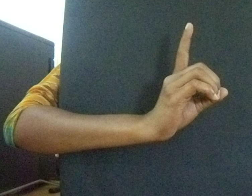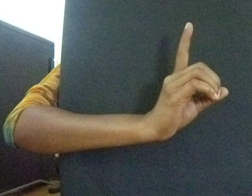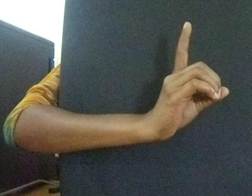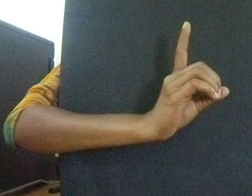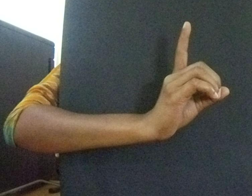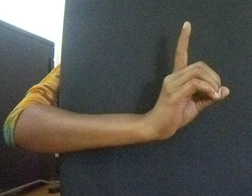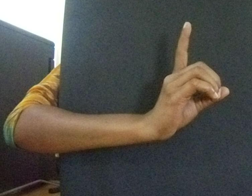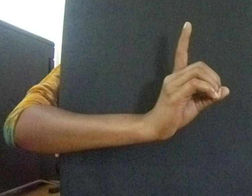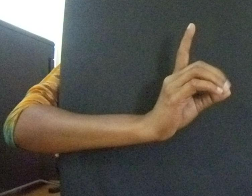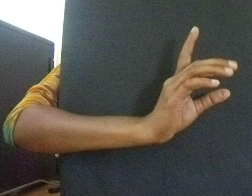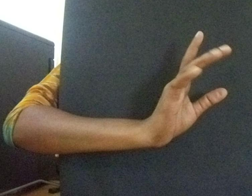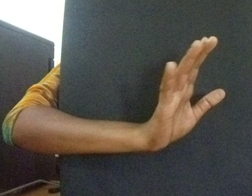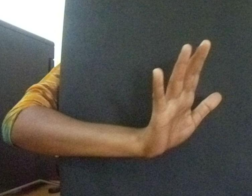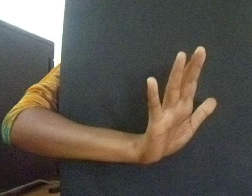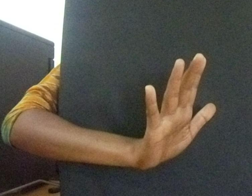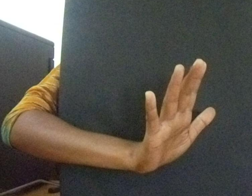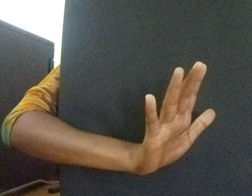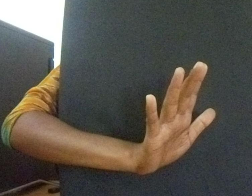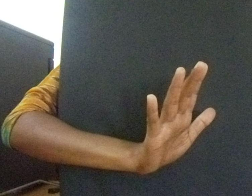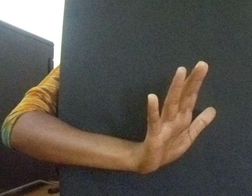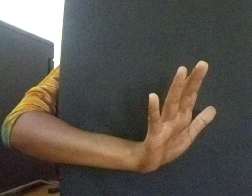hot